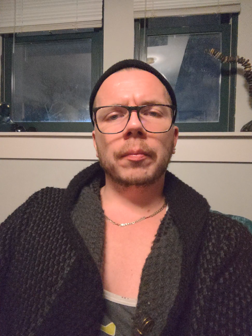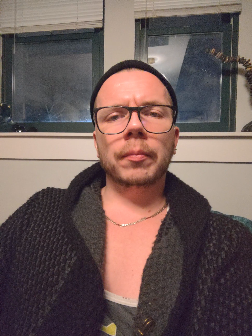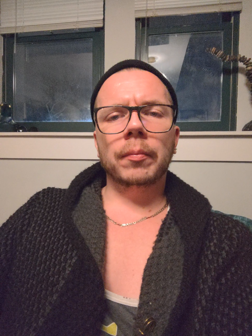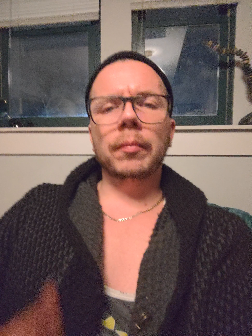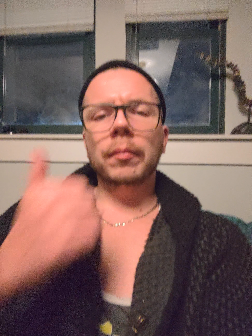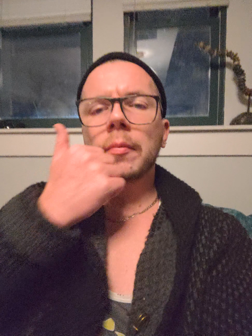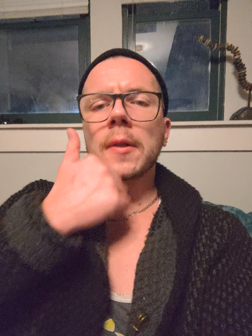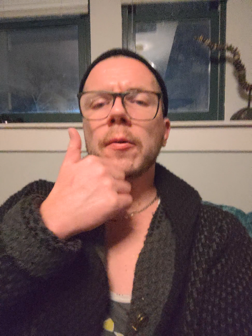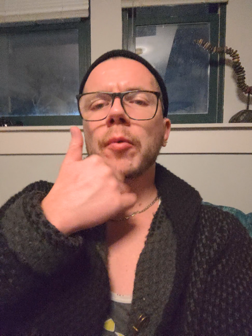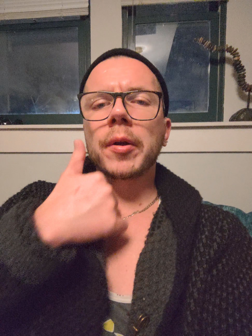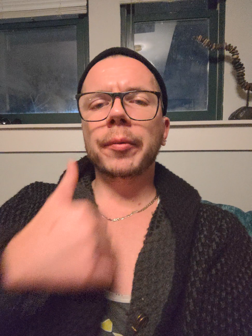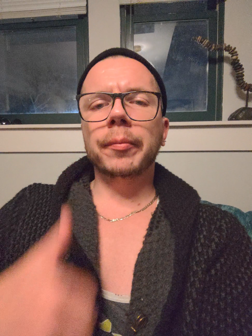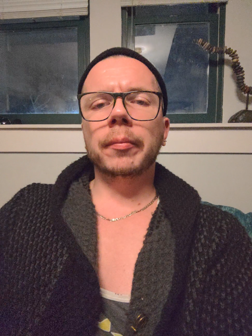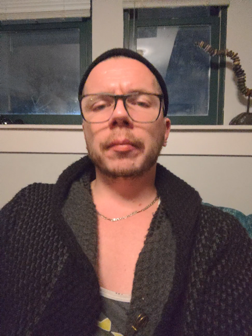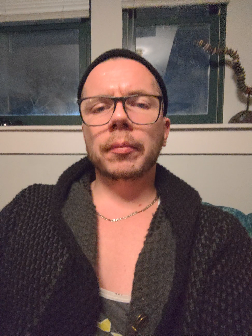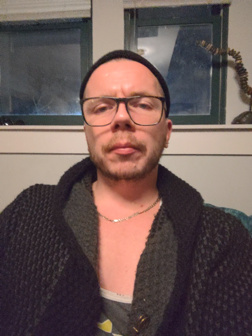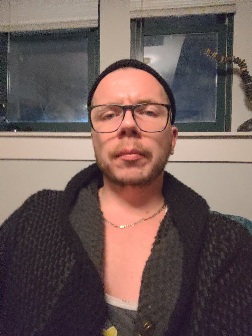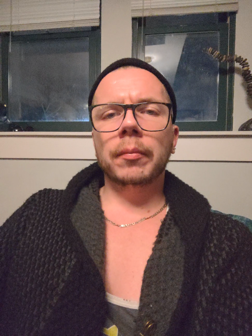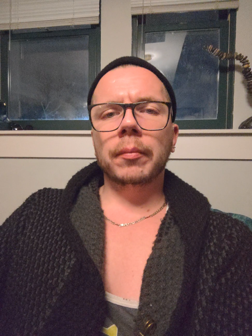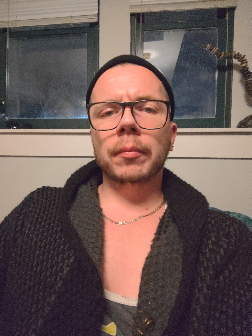underwear